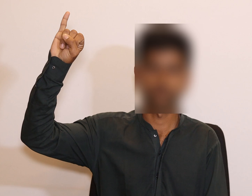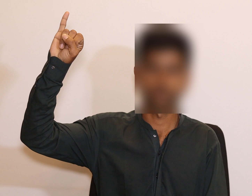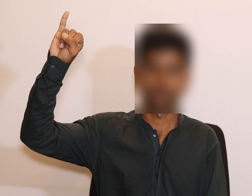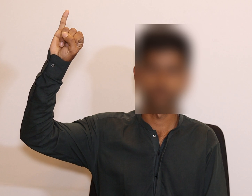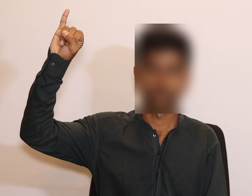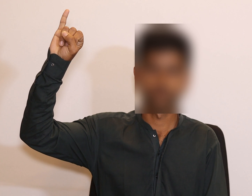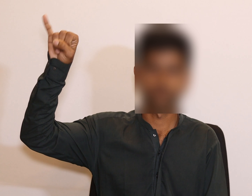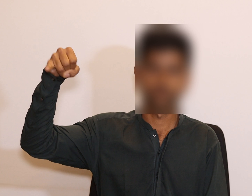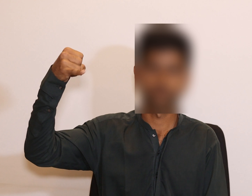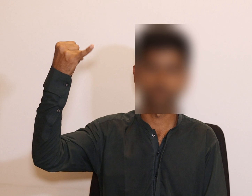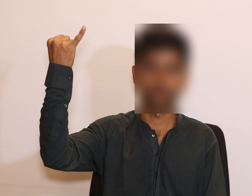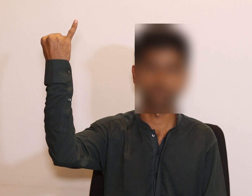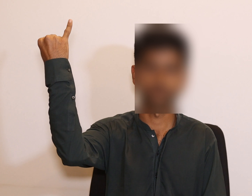ج